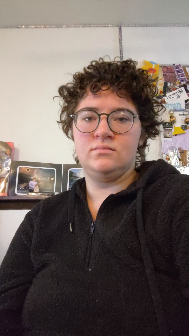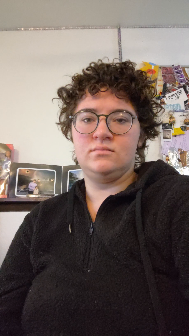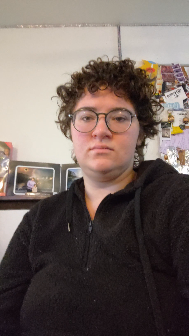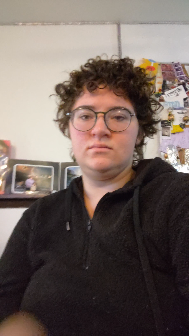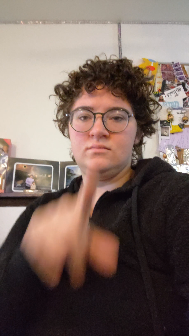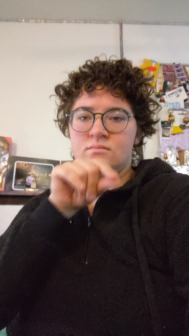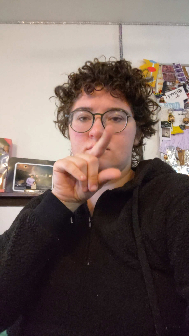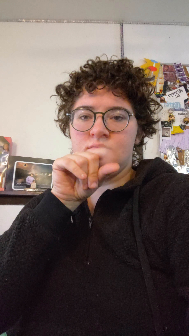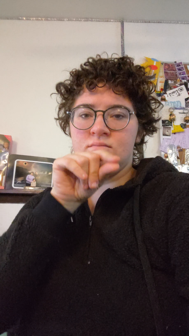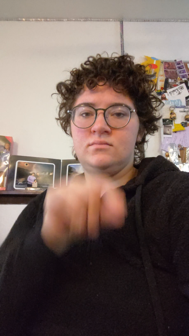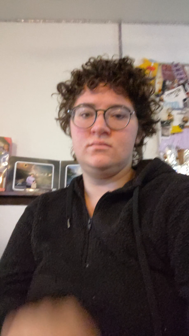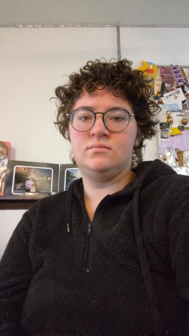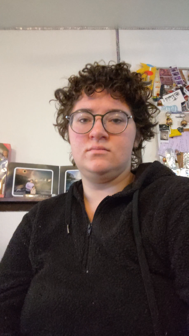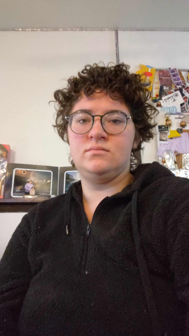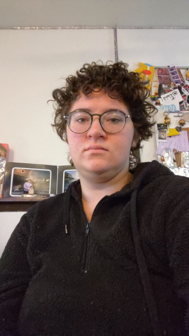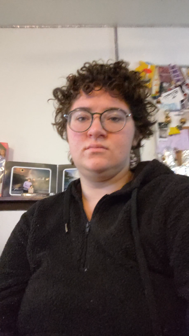chicken